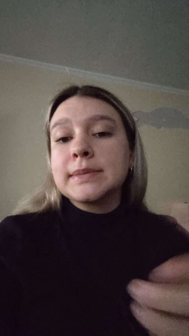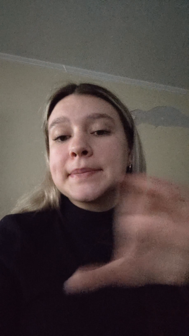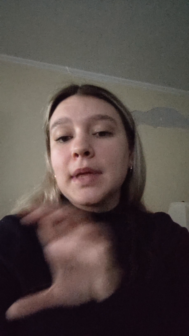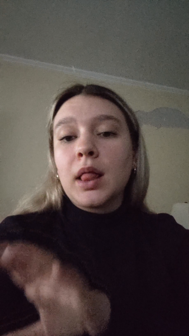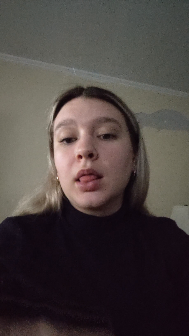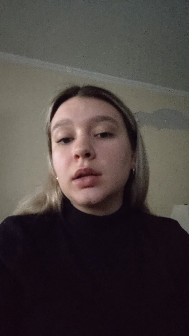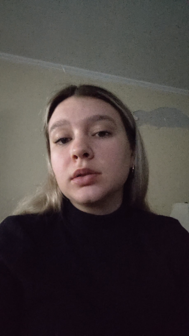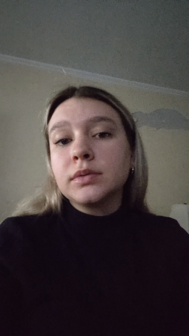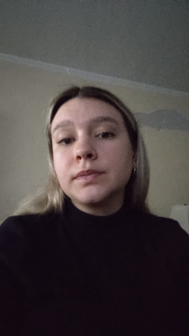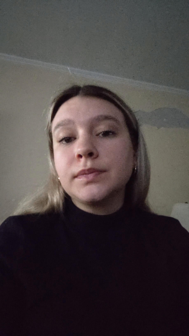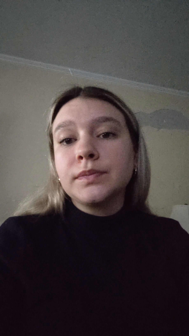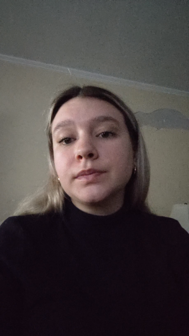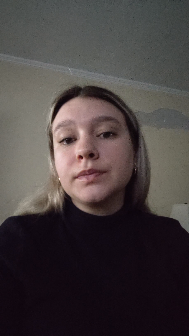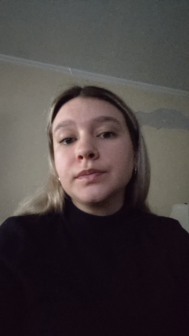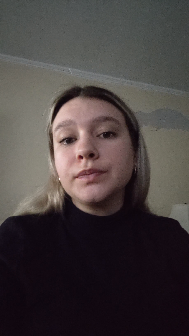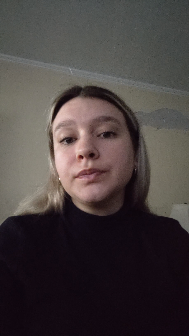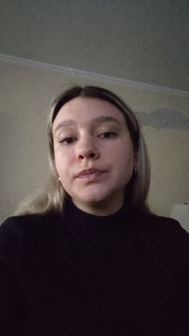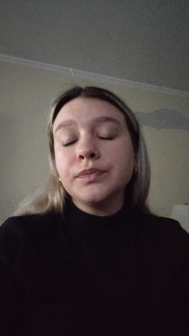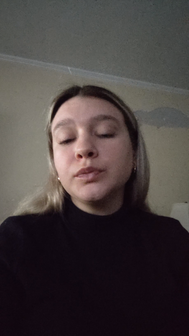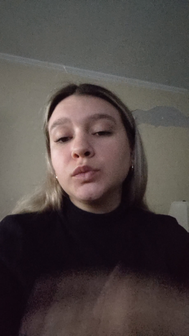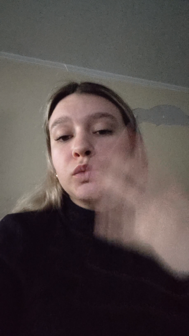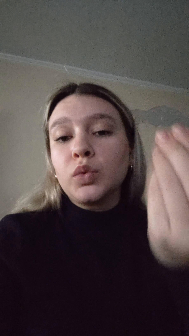going to